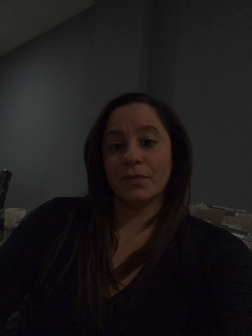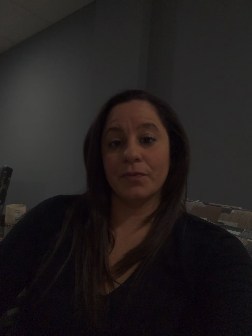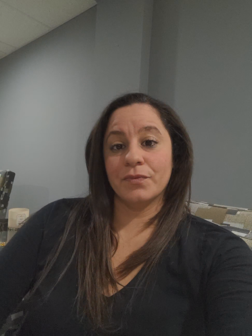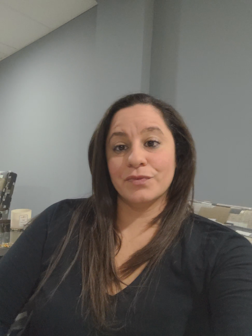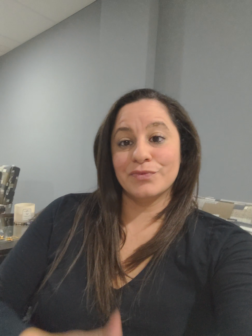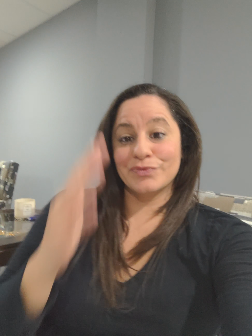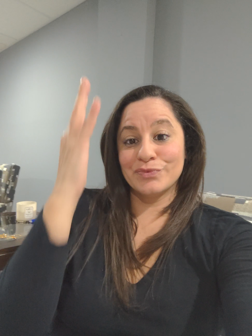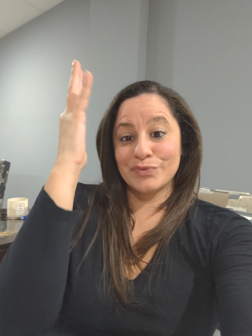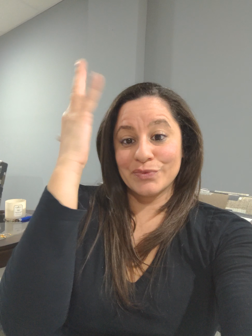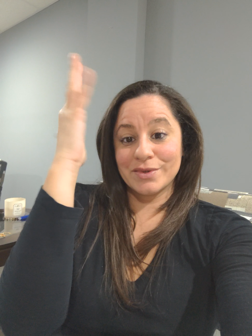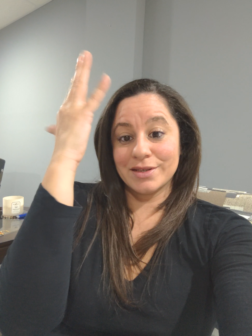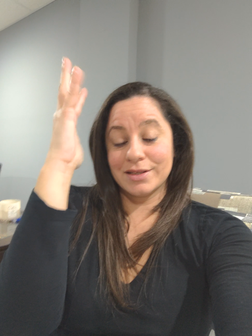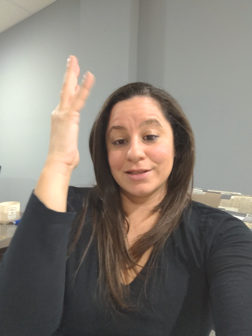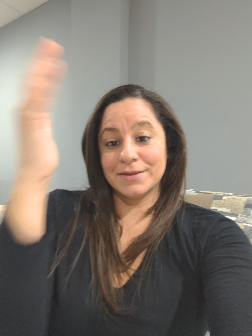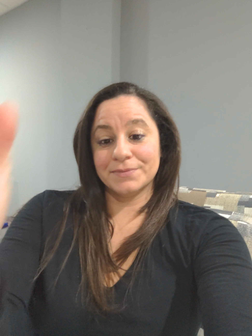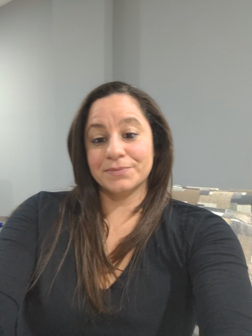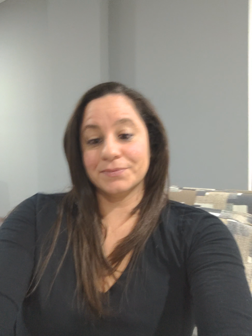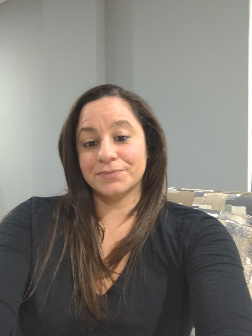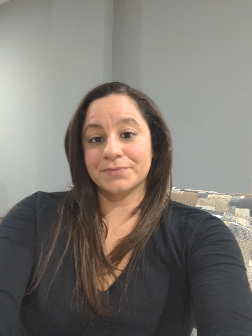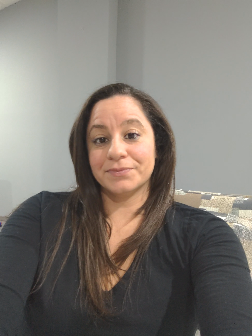tree